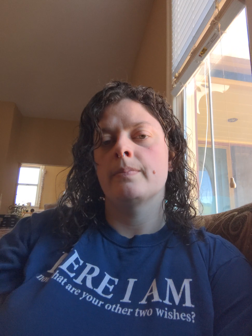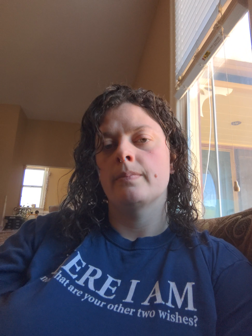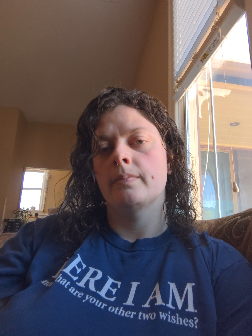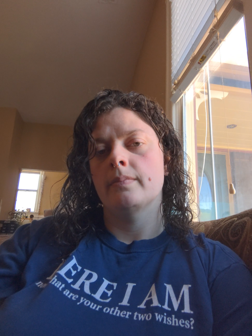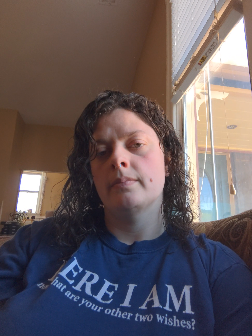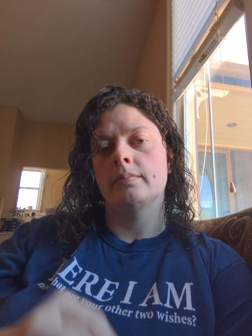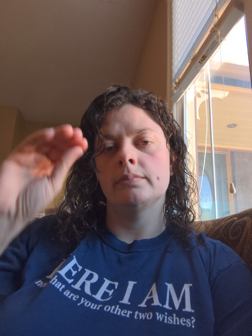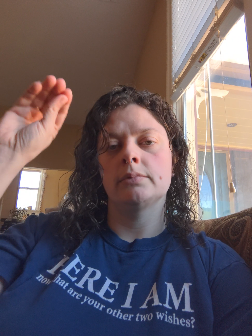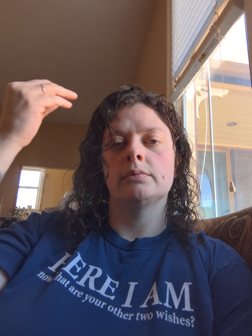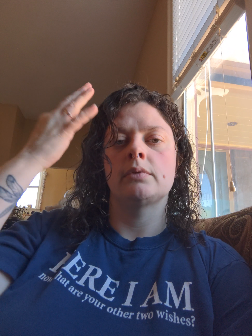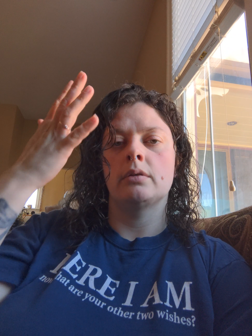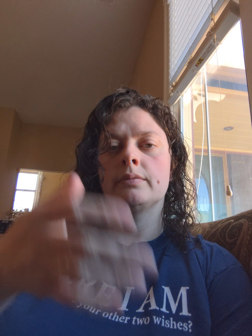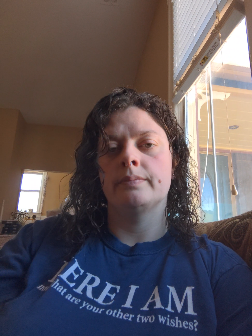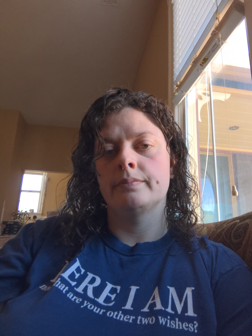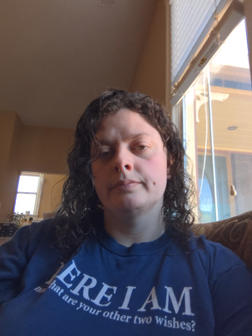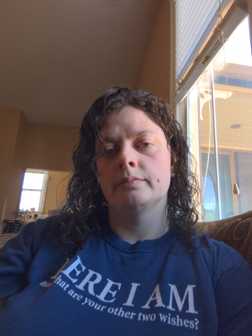sun